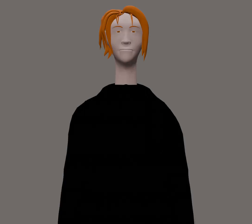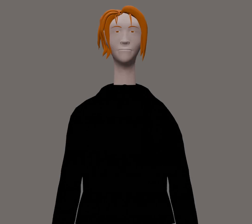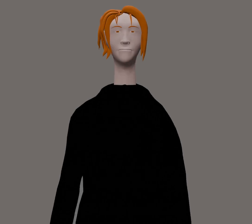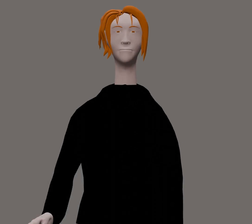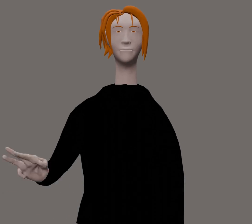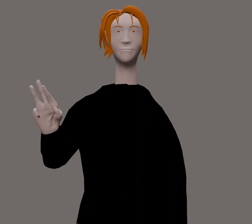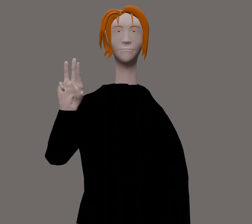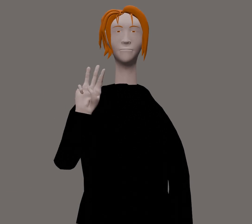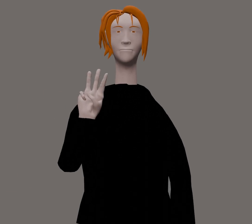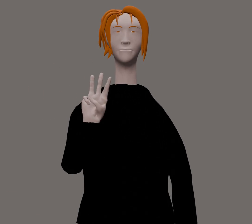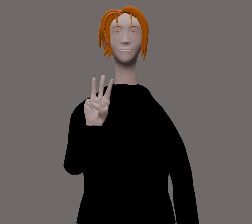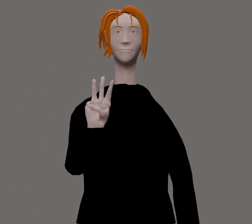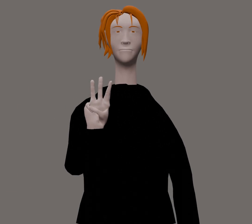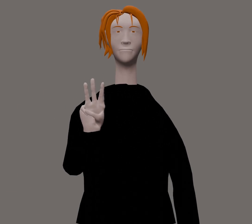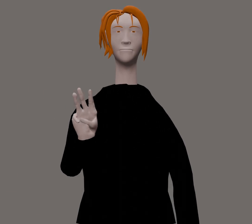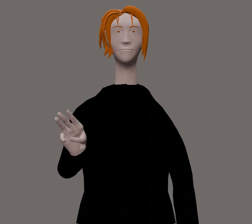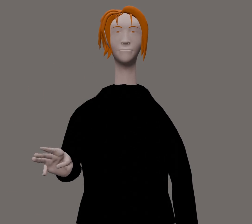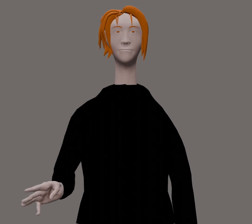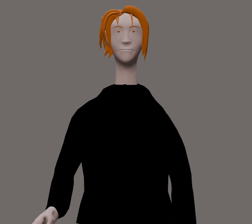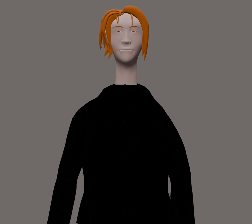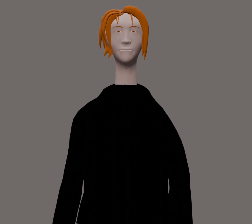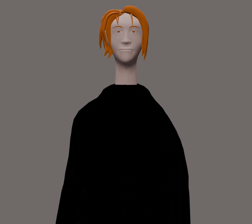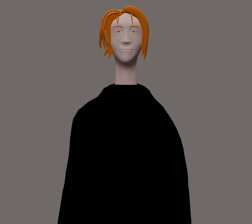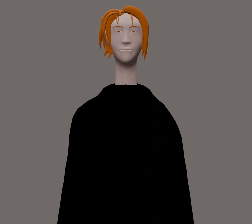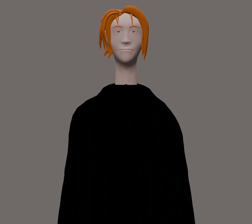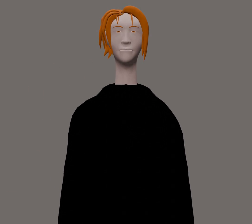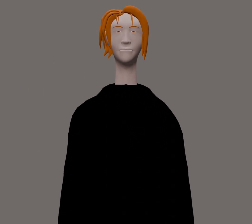W